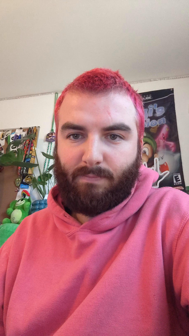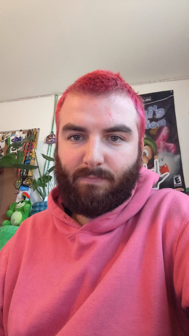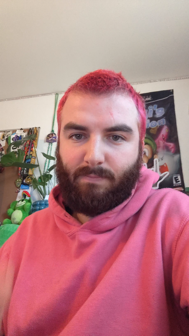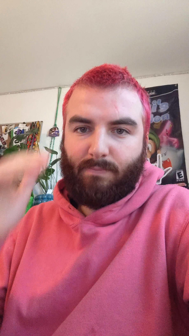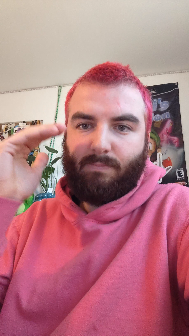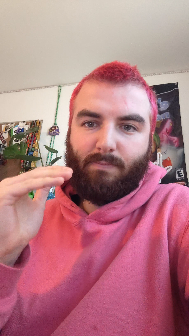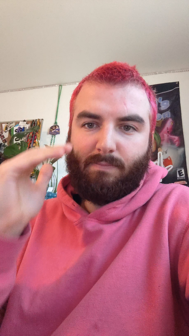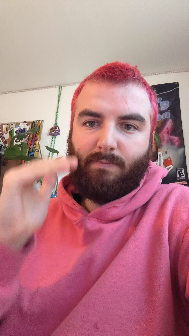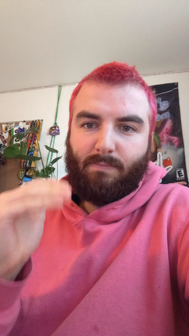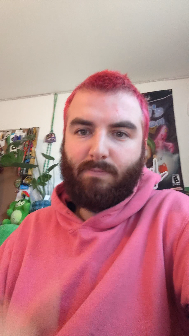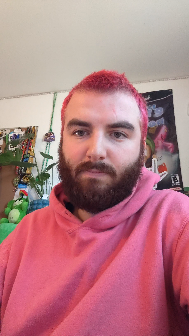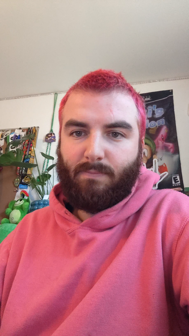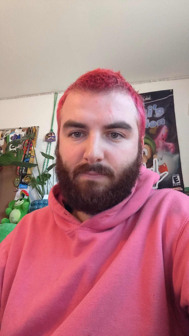short